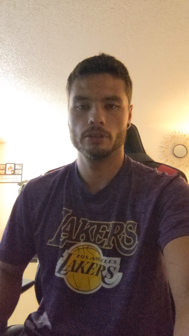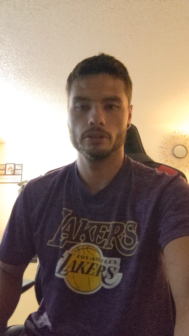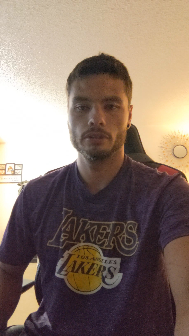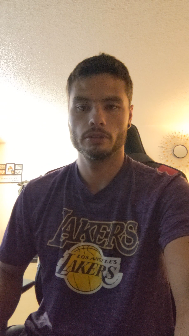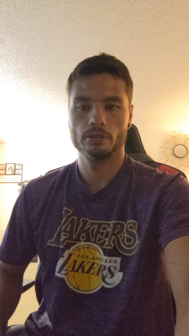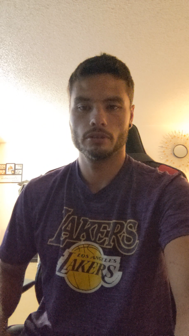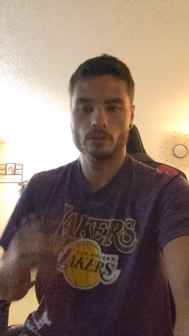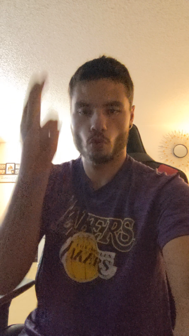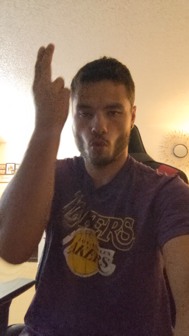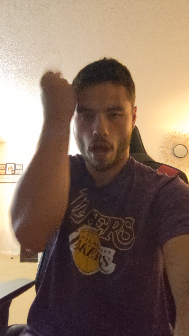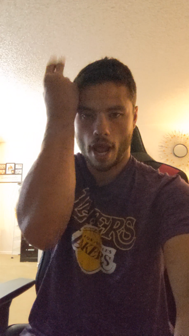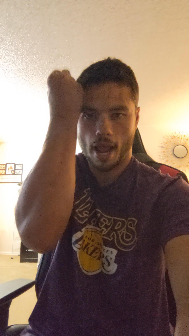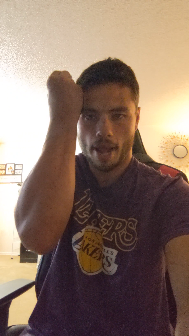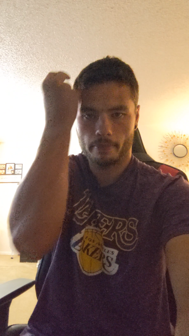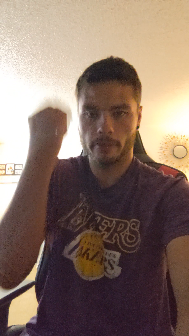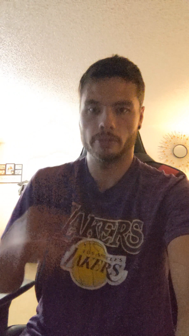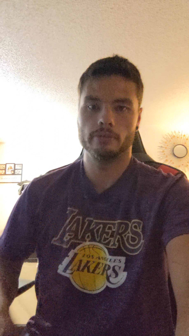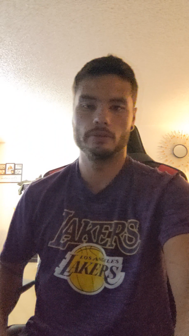rabbit